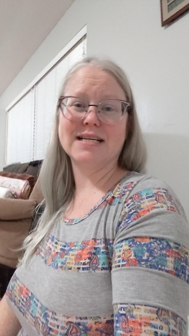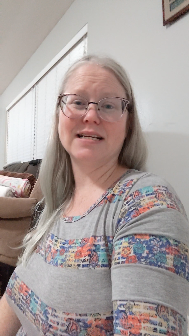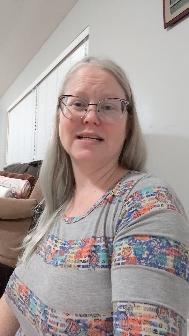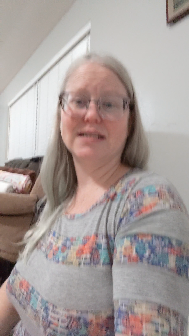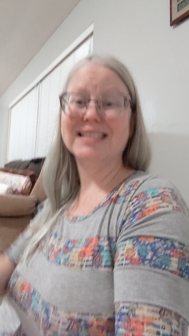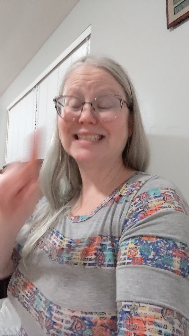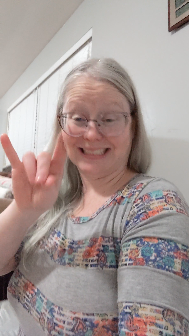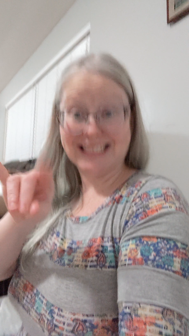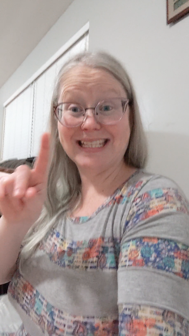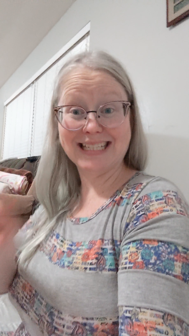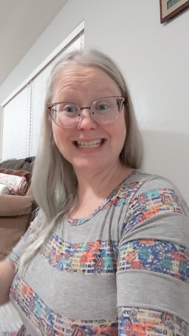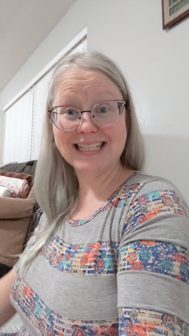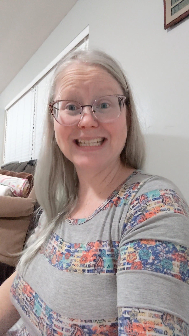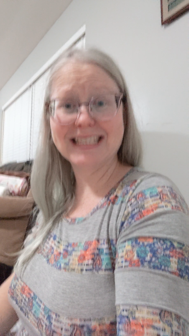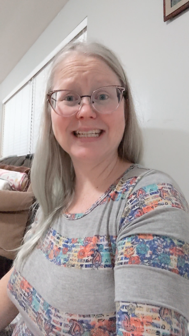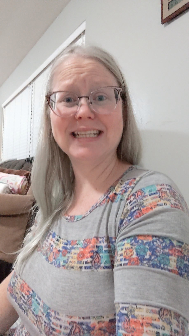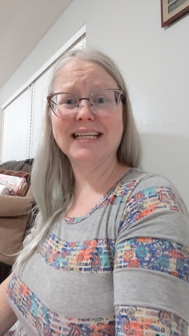did